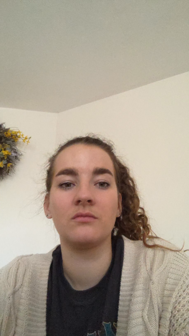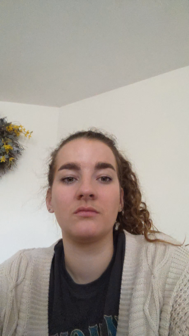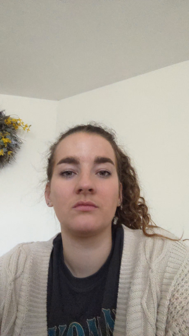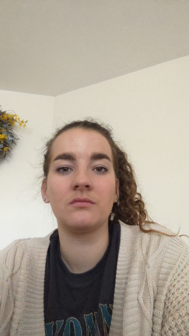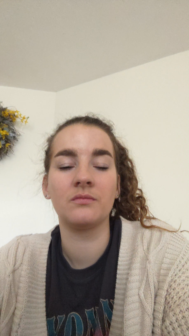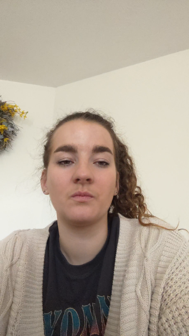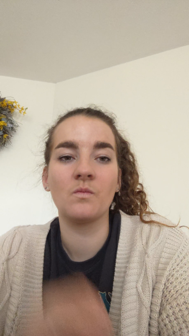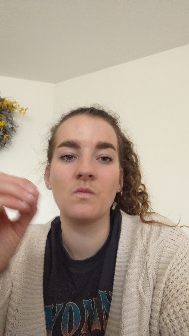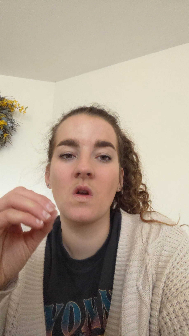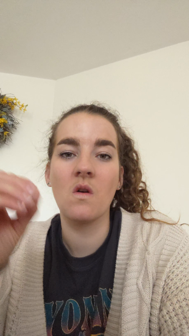more